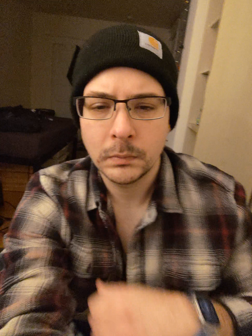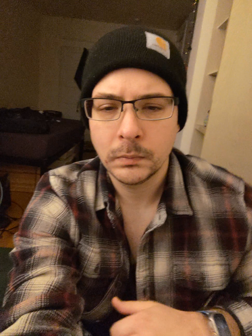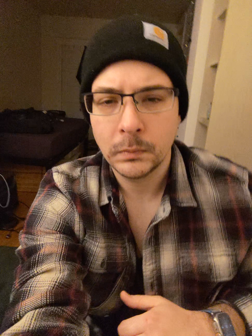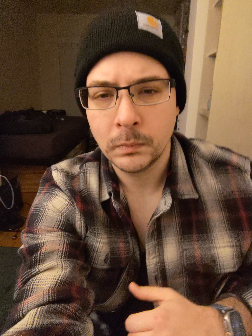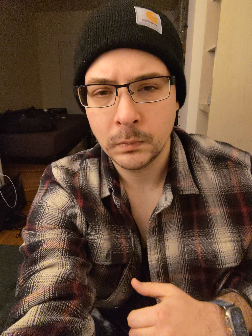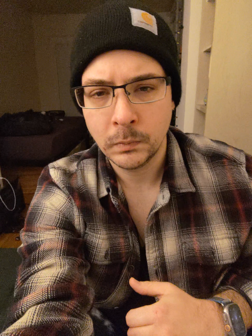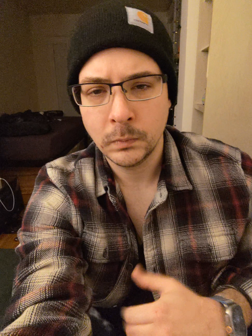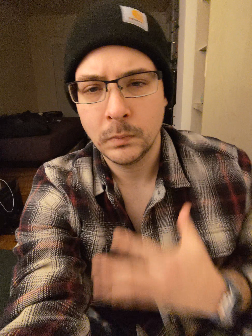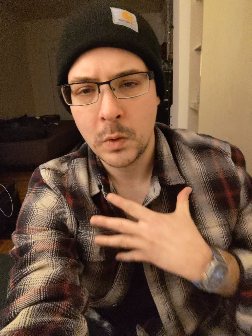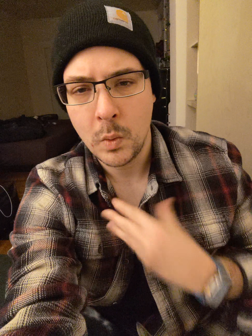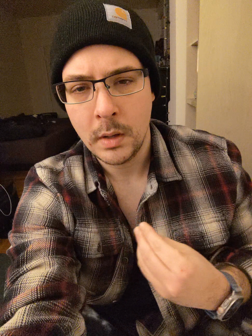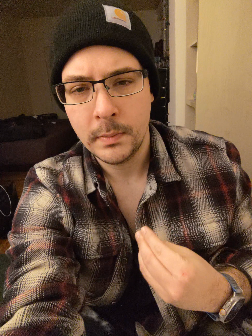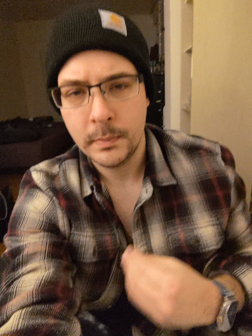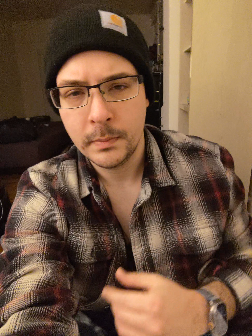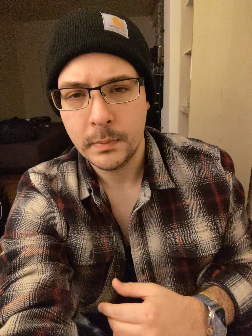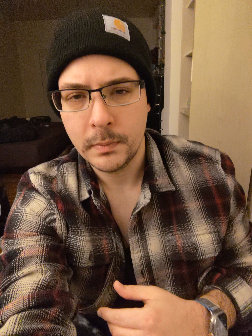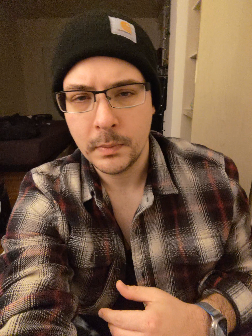white